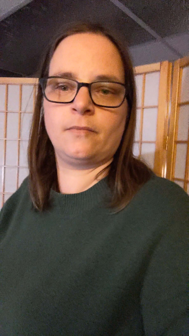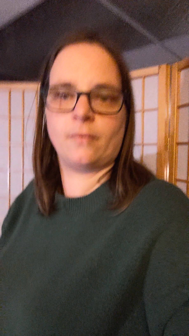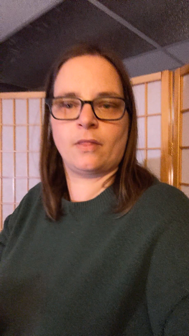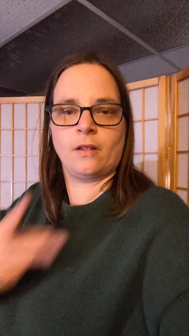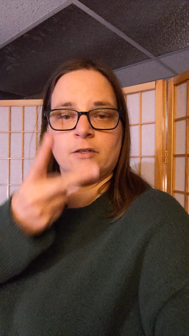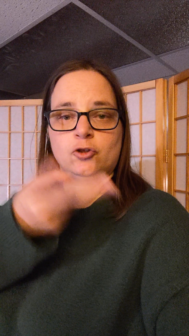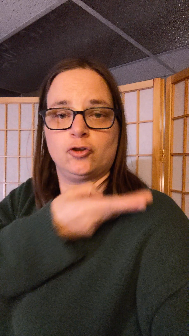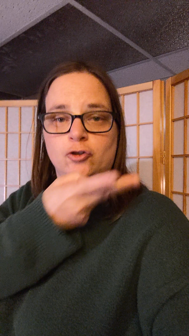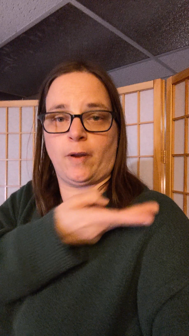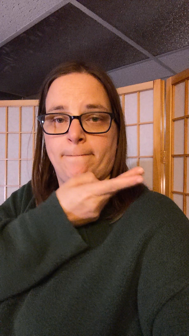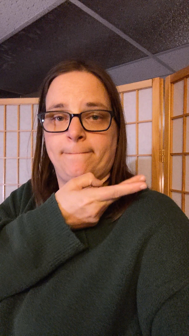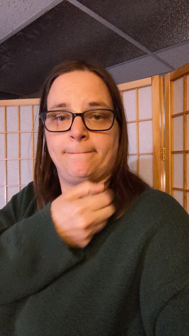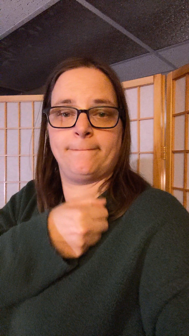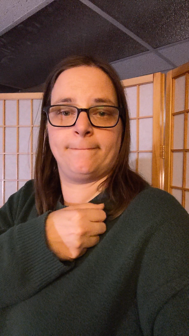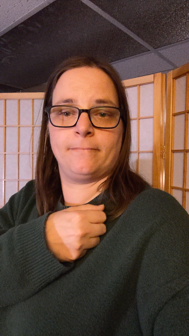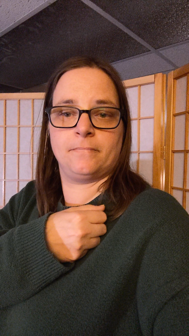sheep